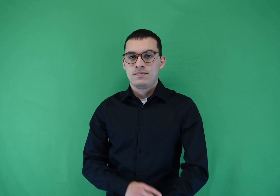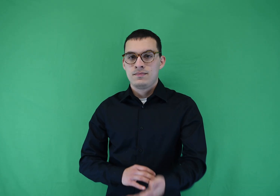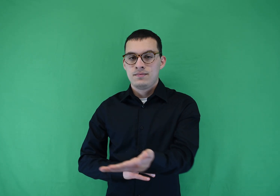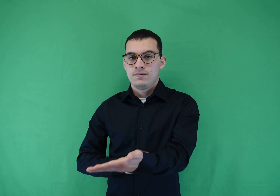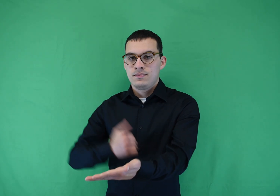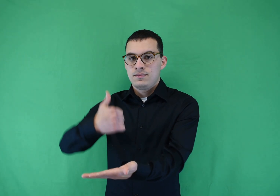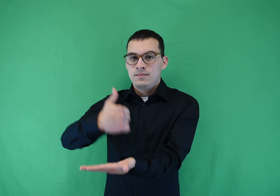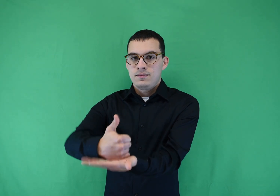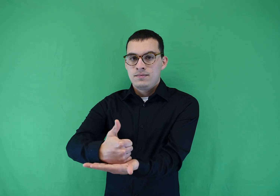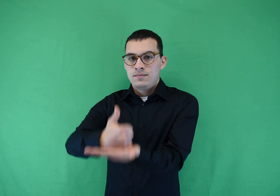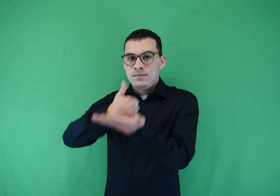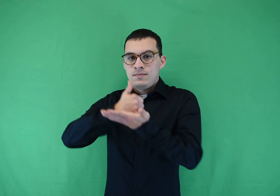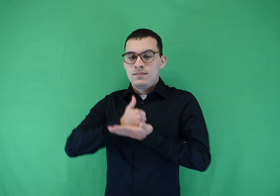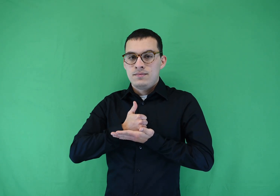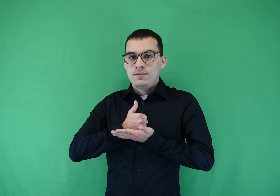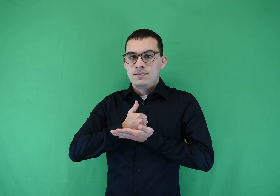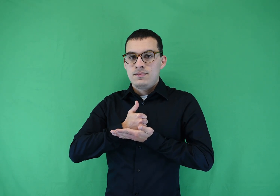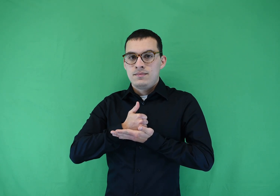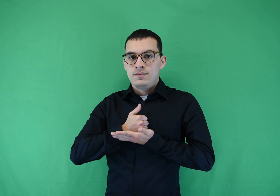ayuda